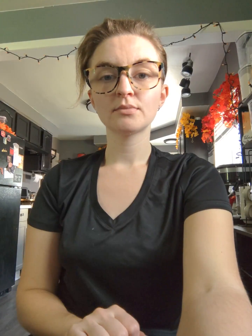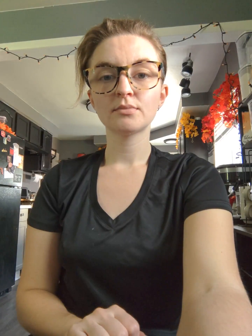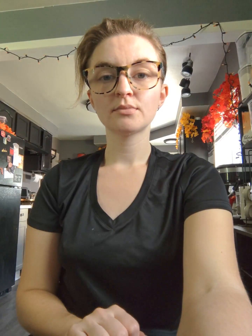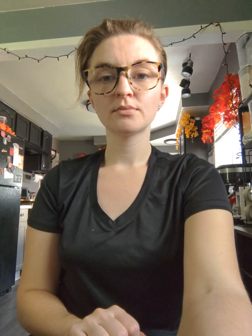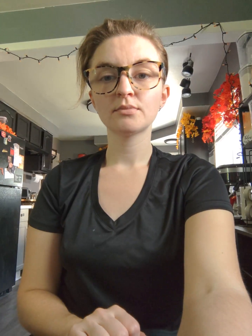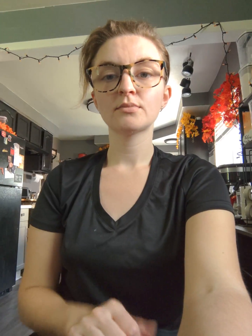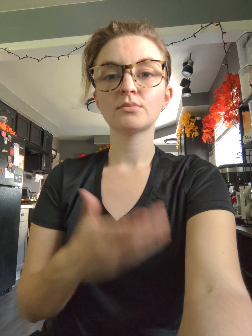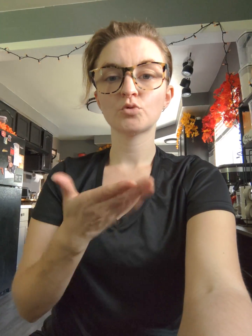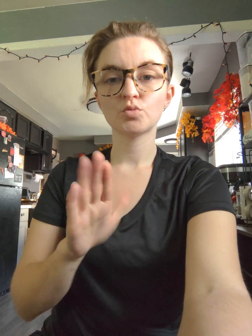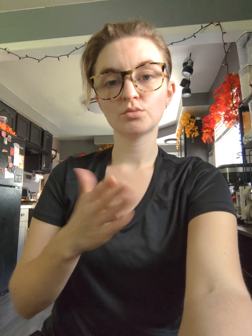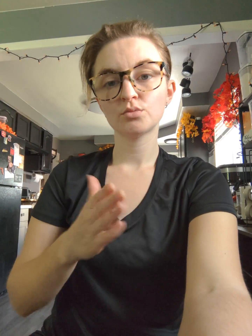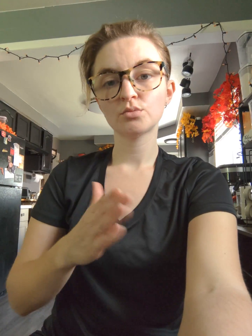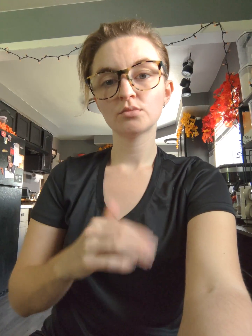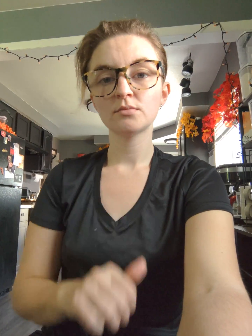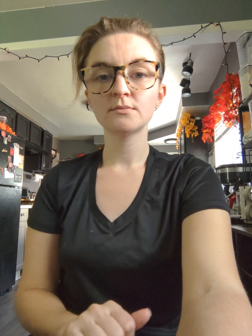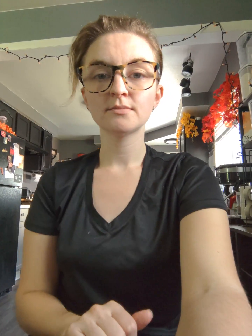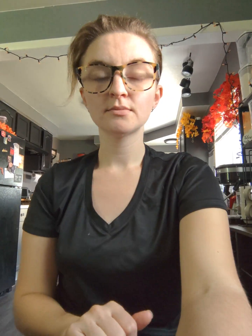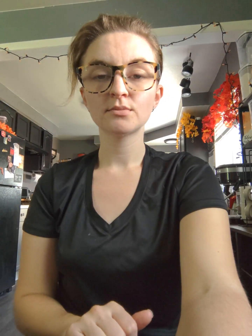cook